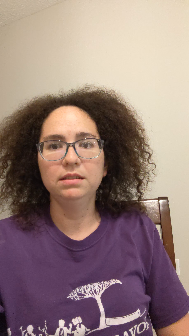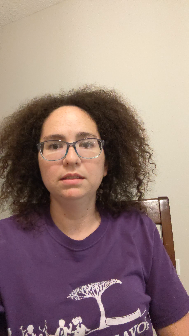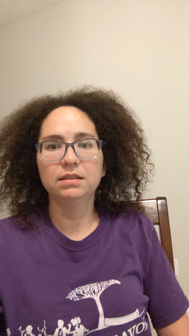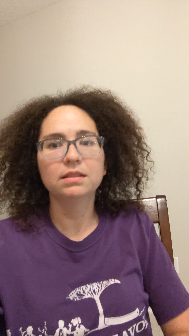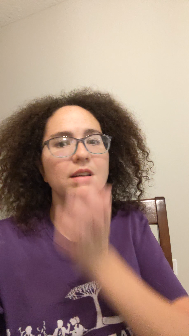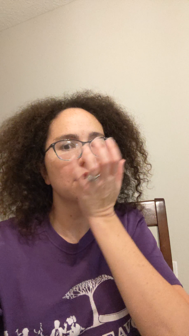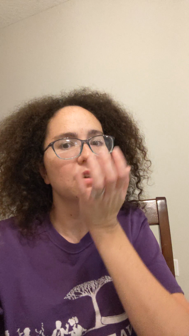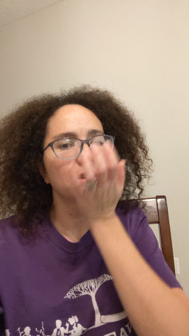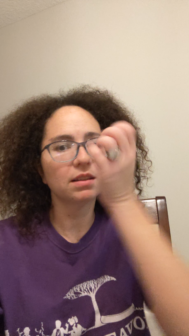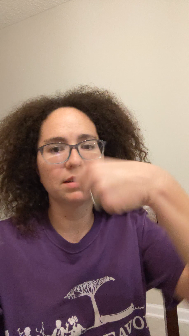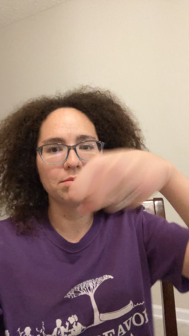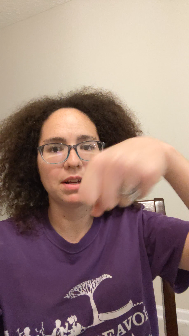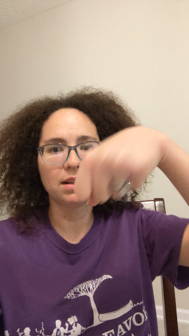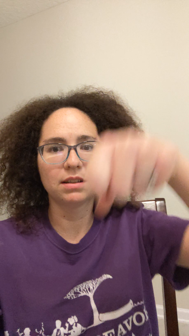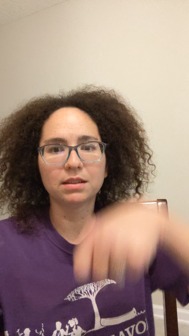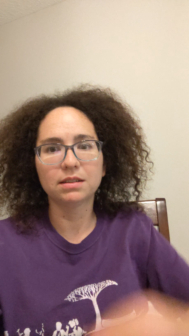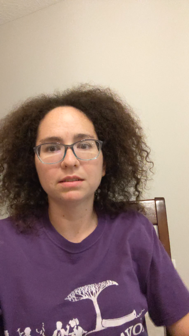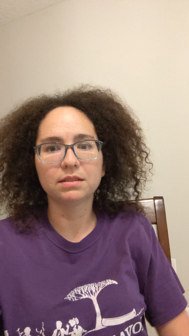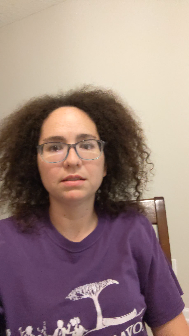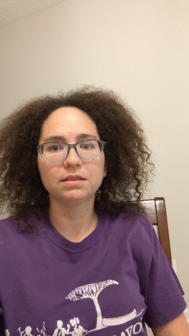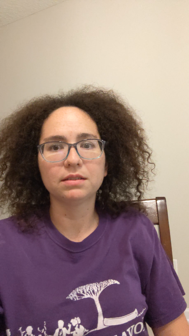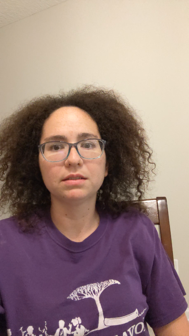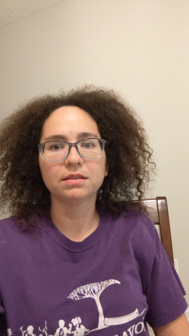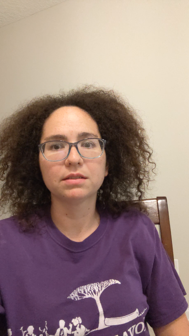lawn mower